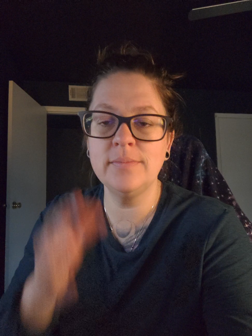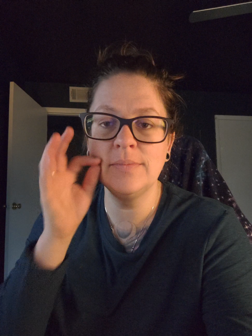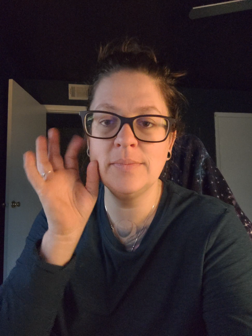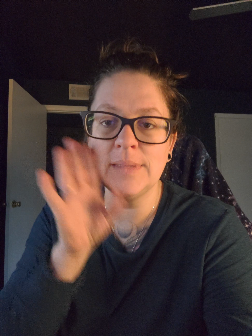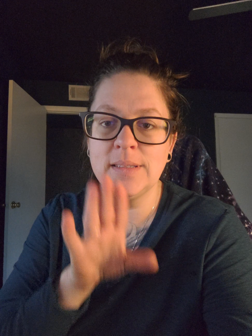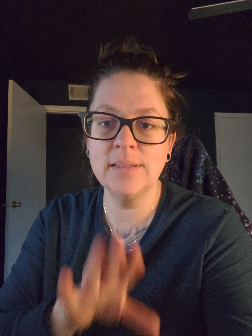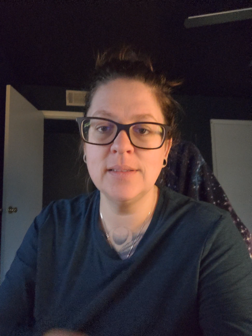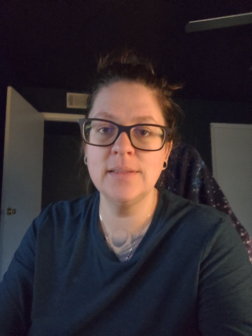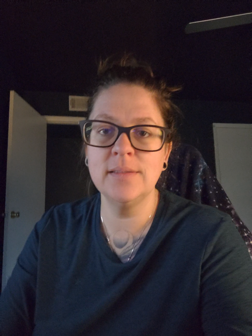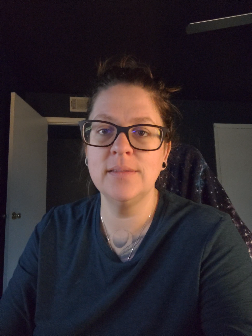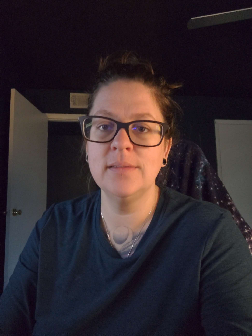bee